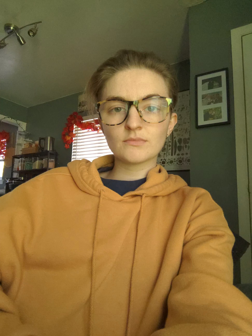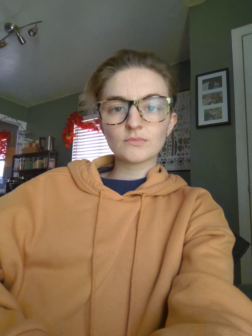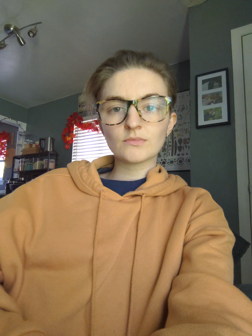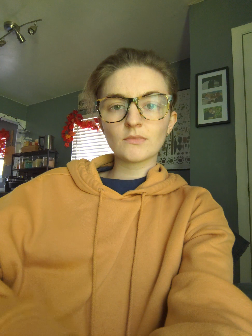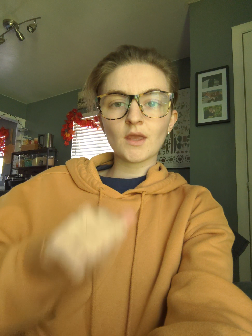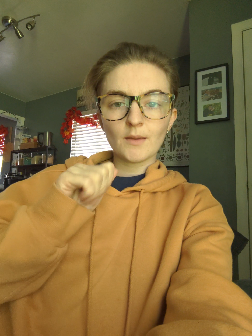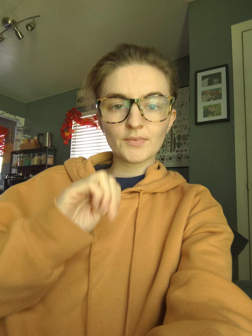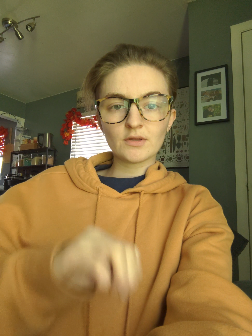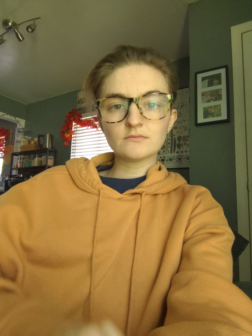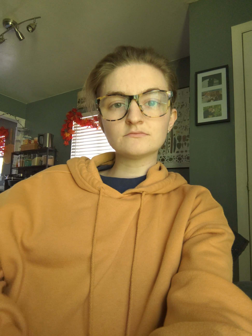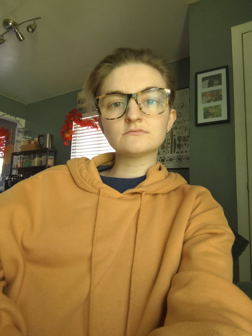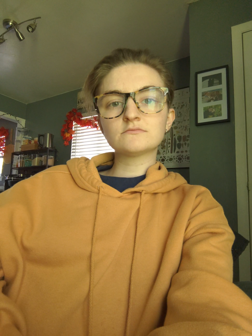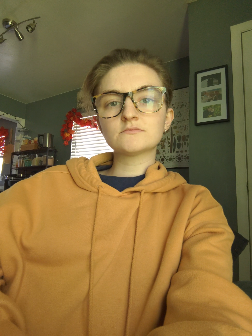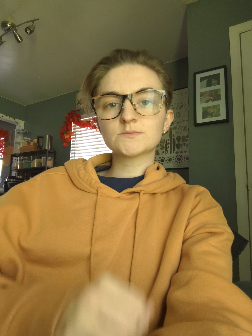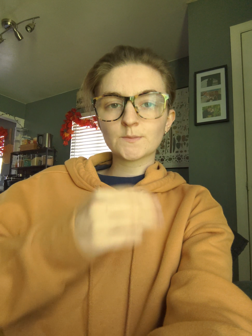am